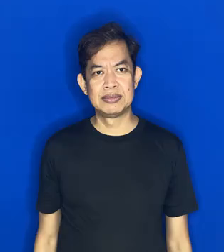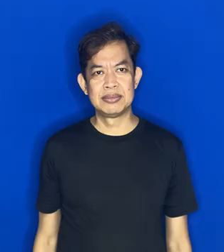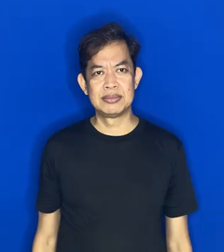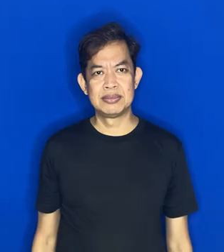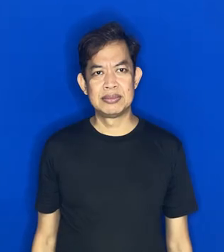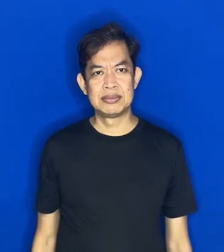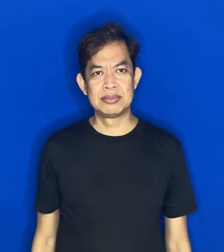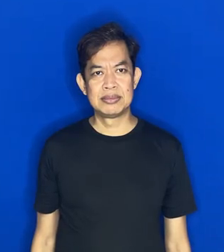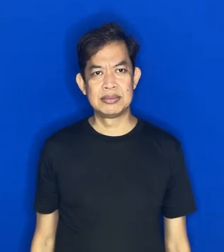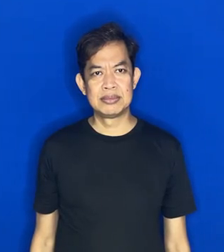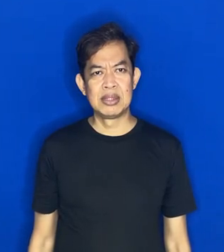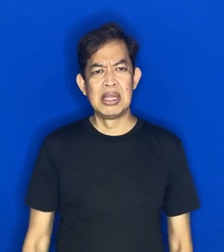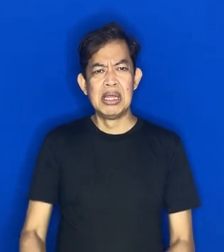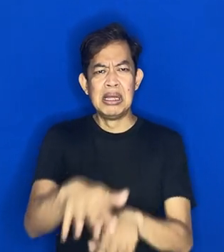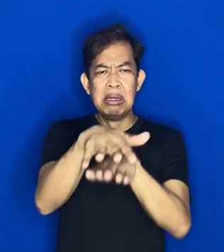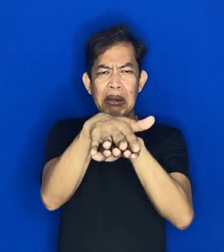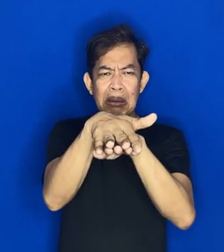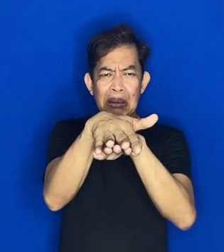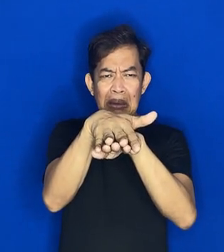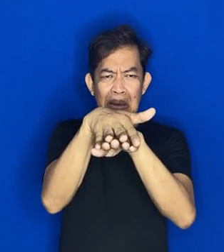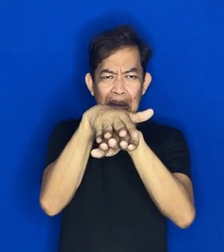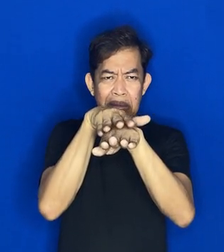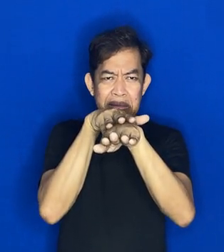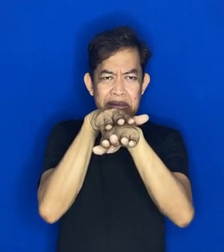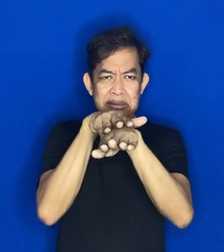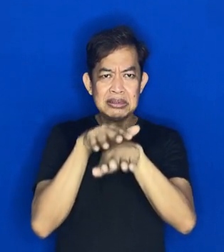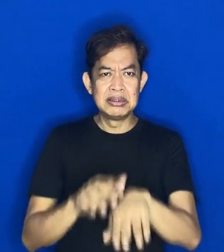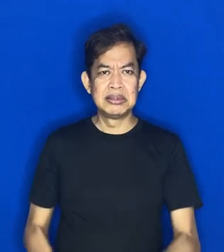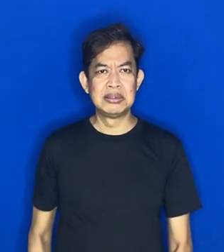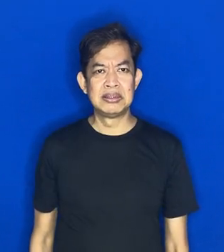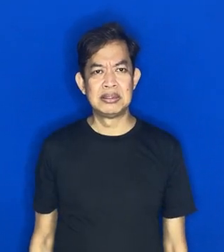slow